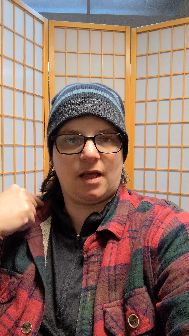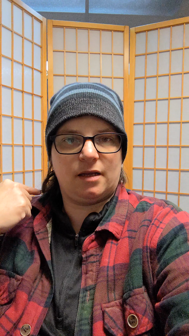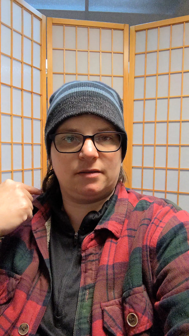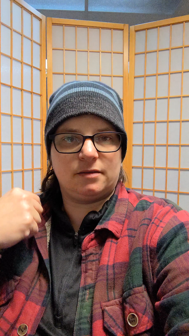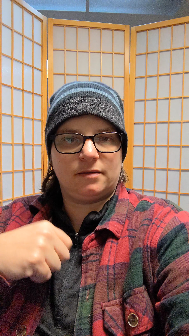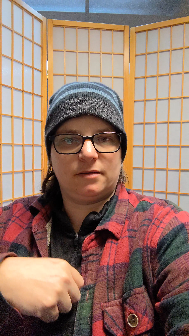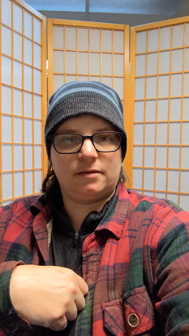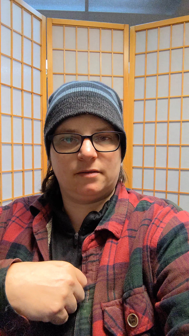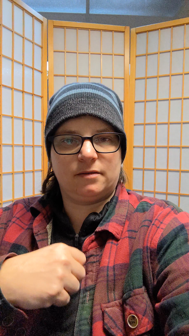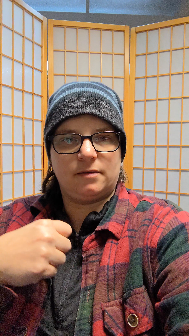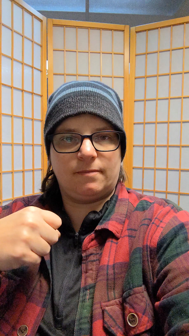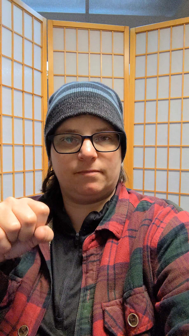motorcycle